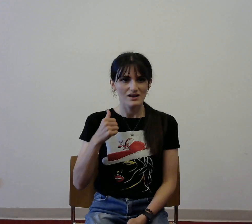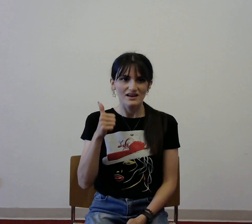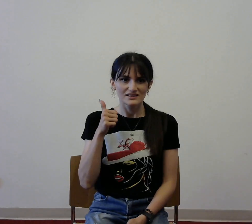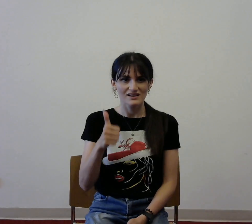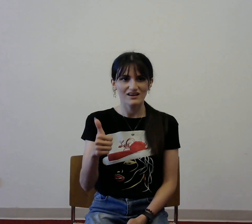yaxşı